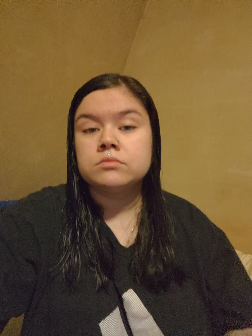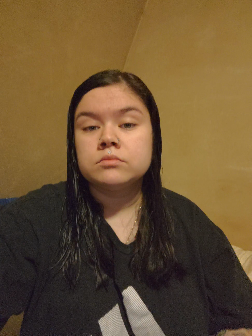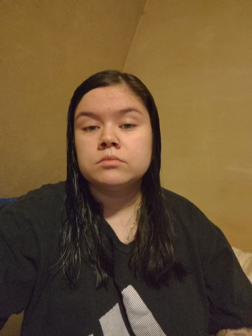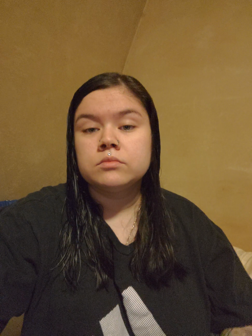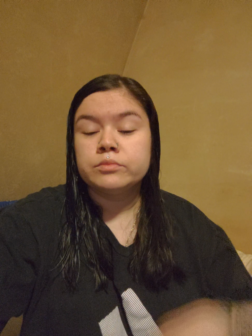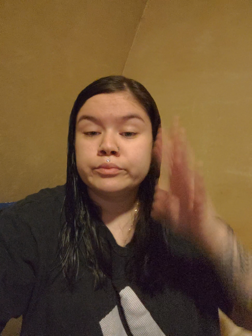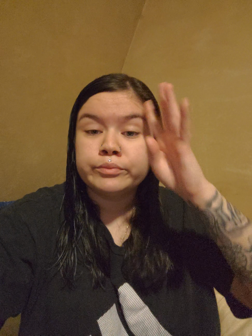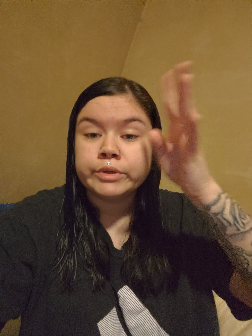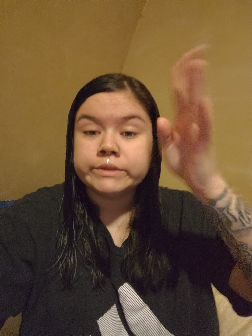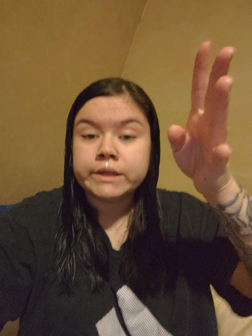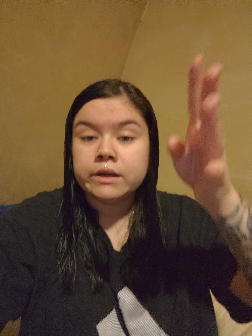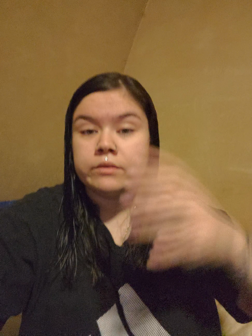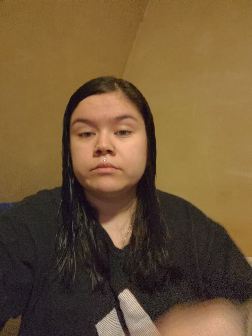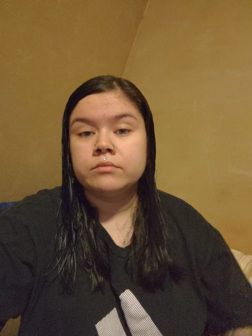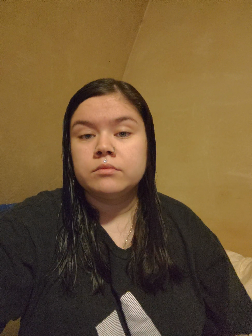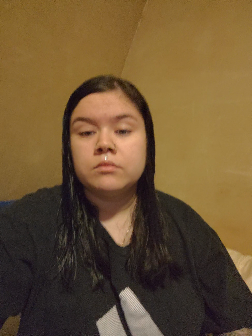pretend